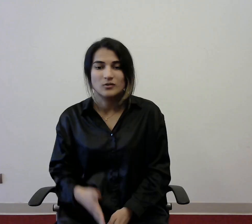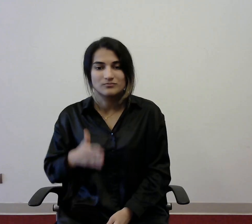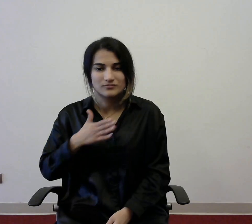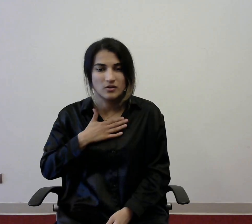mən